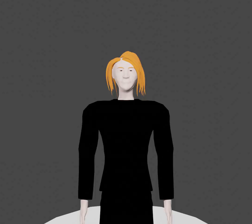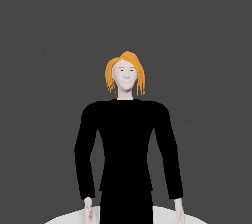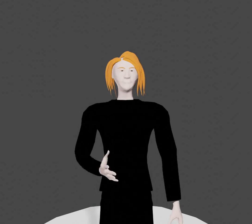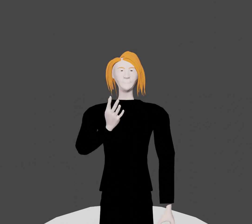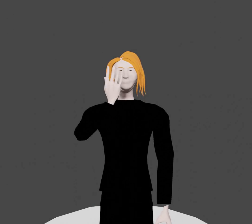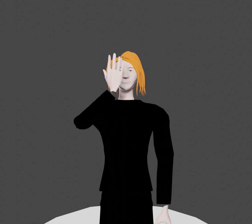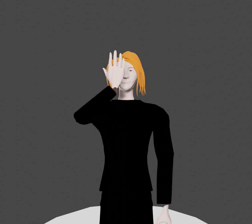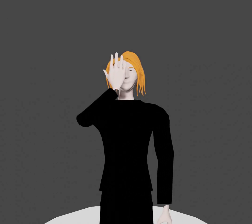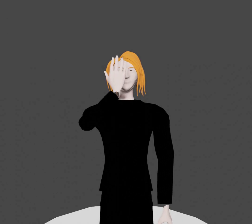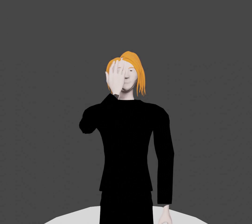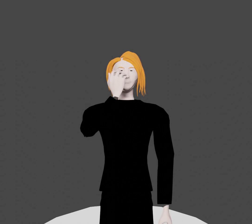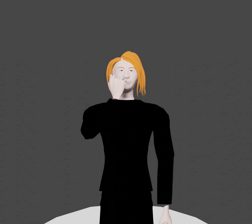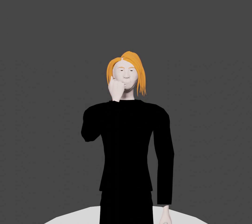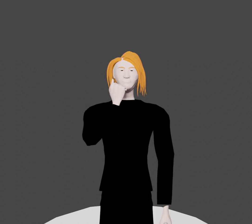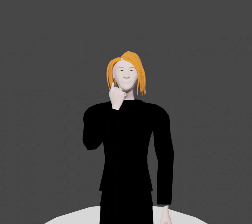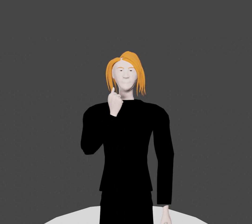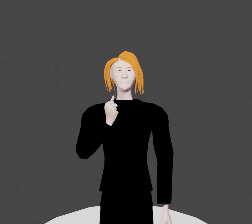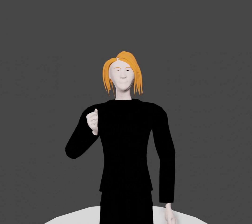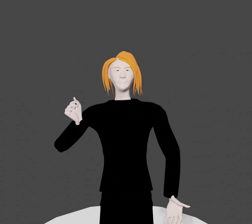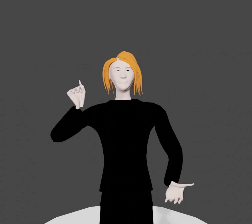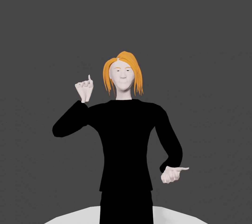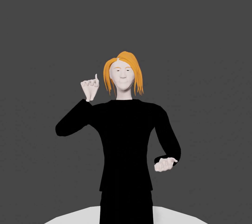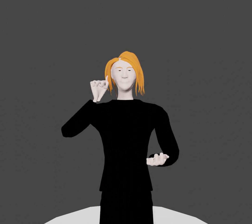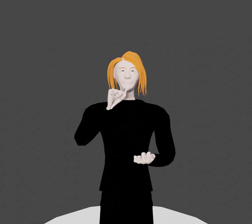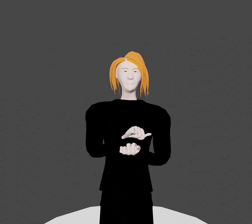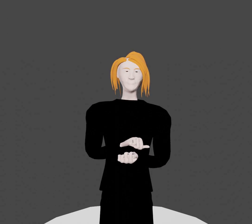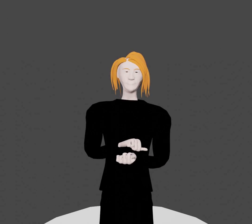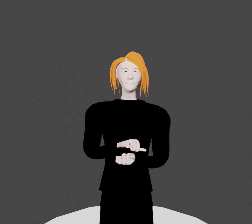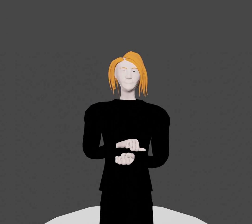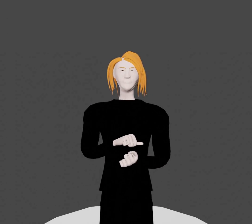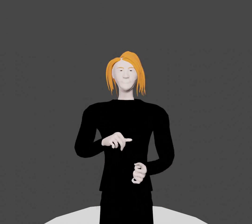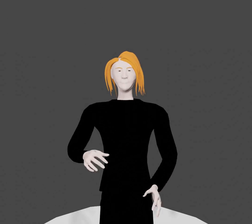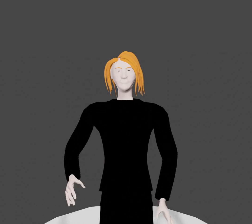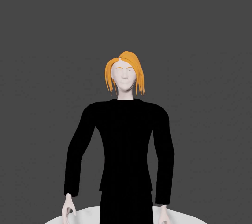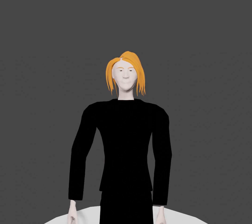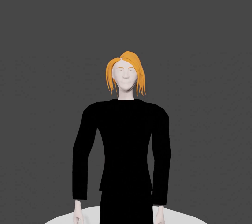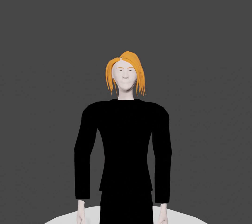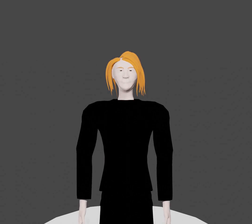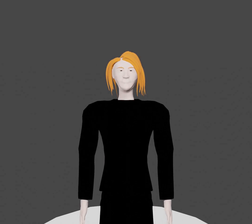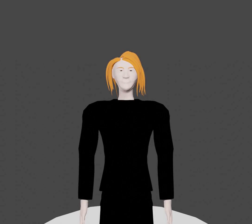Asleep